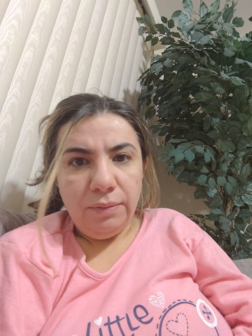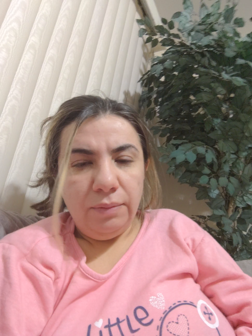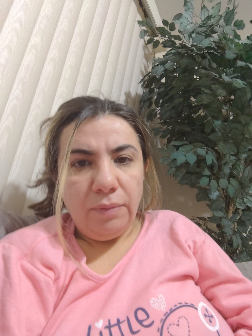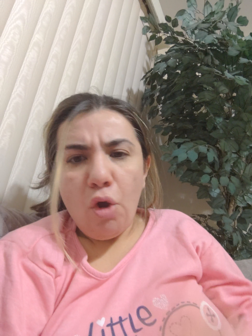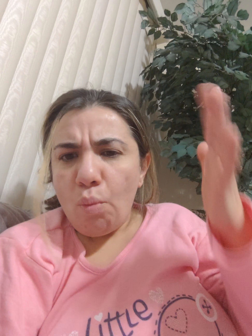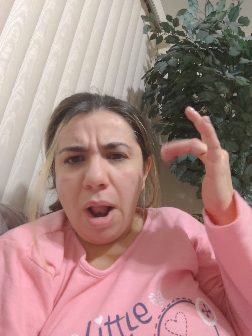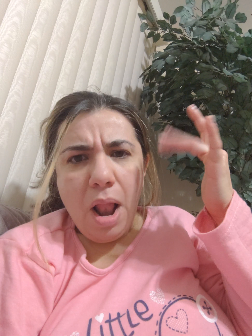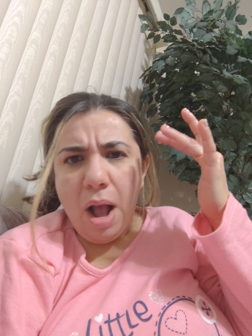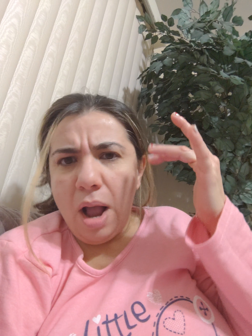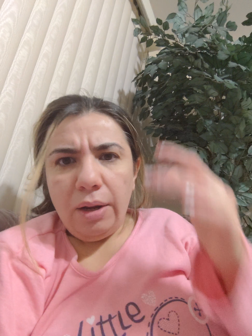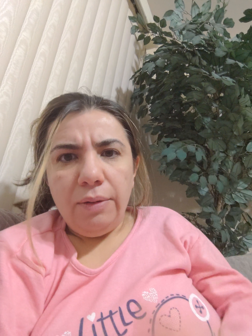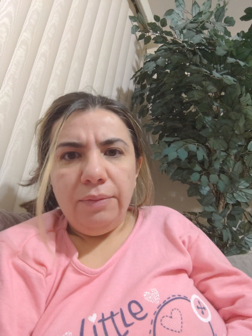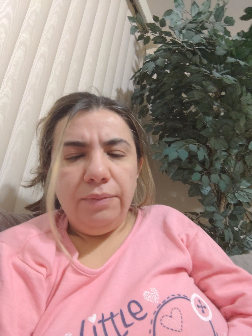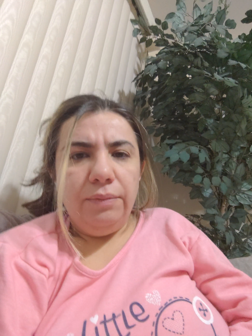why